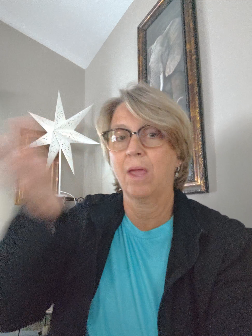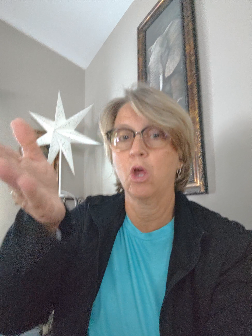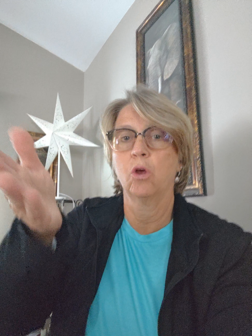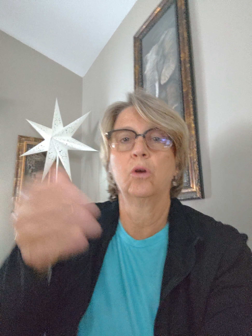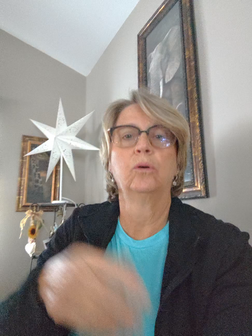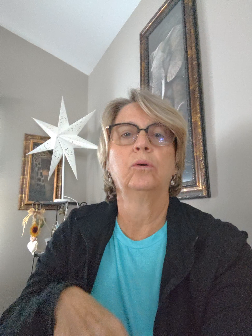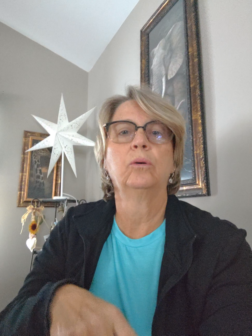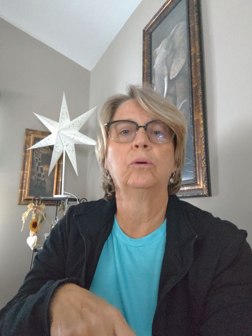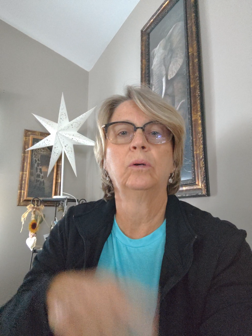there